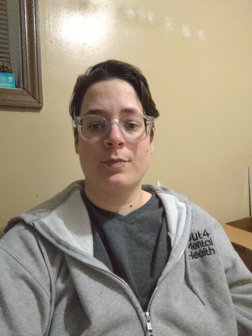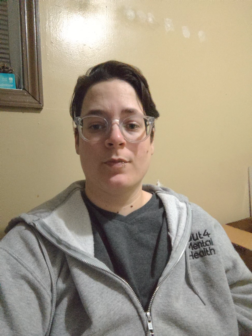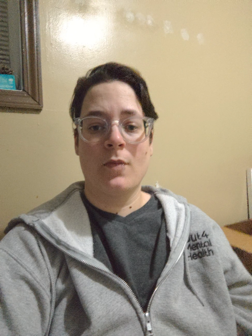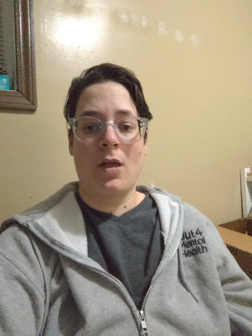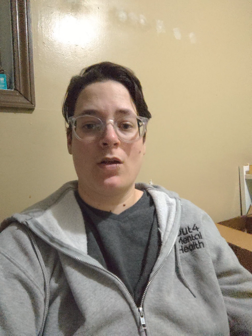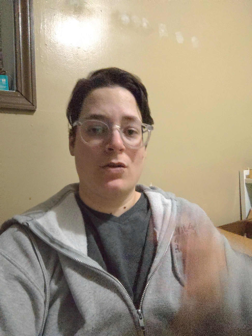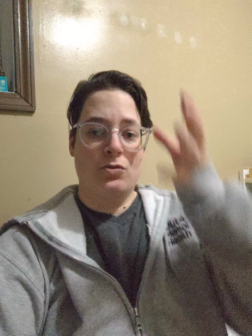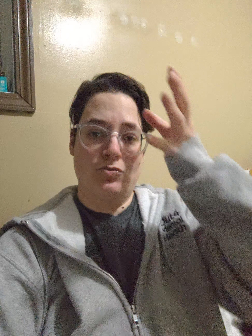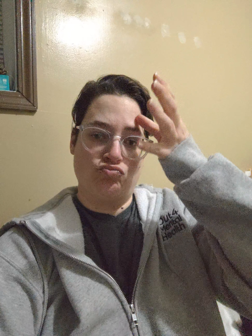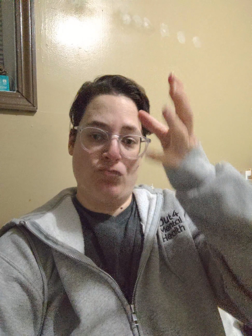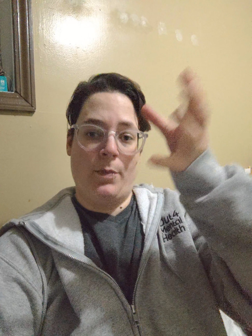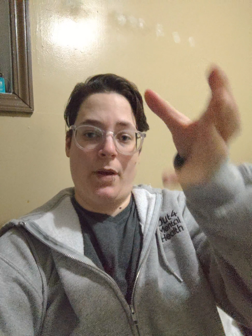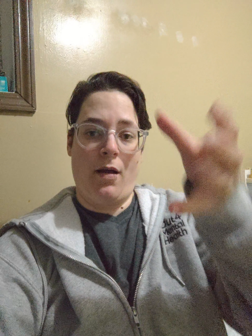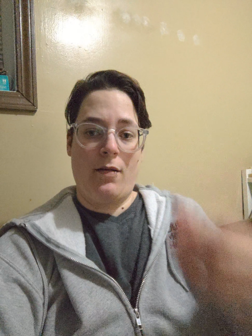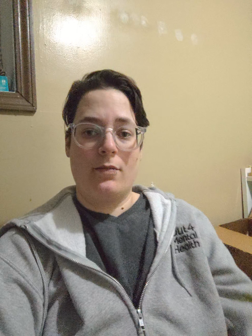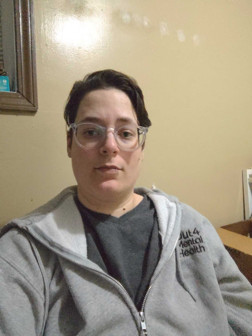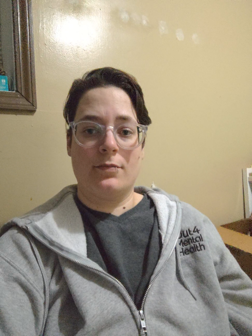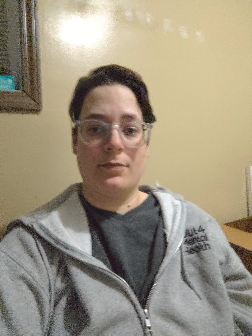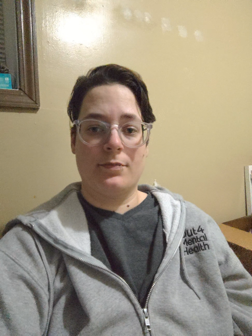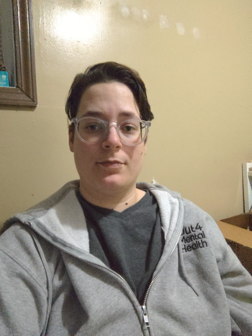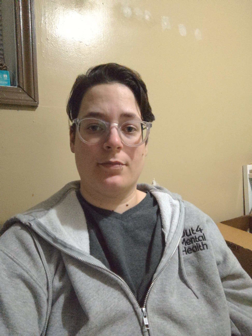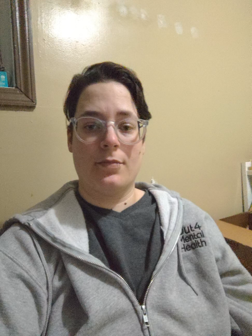grandpa